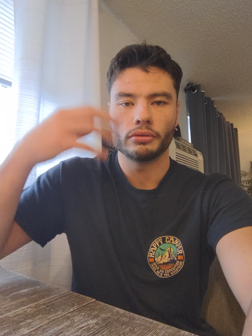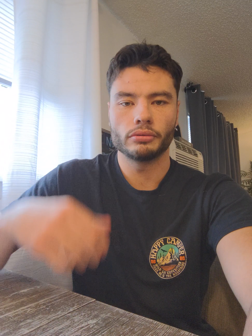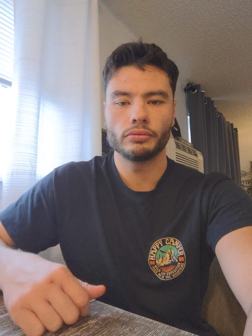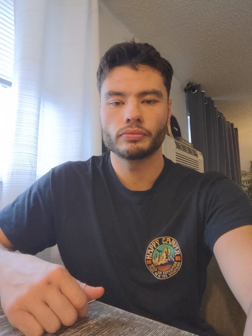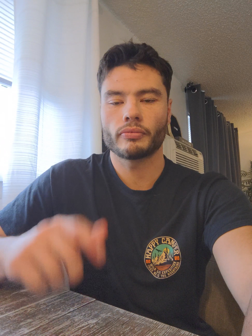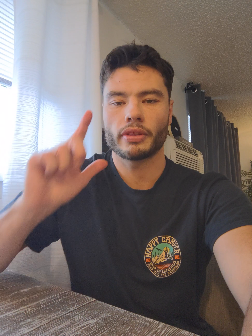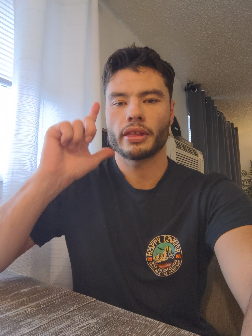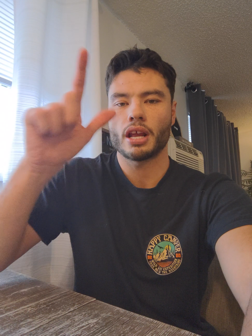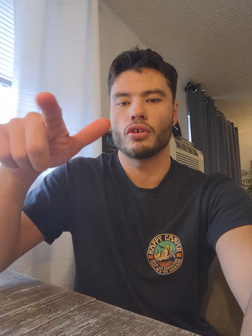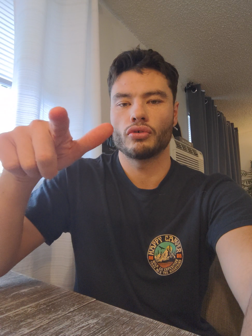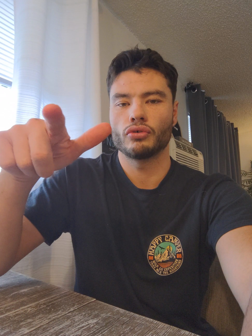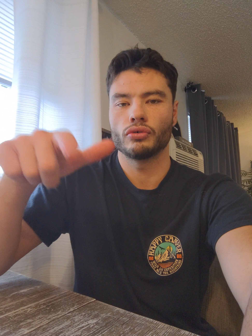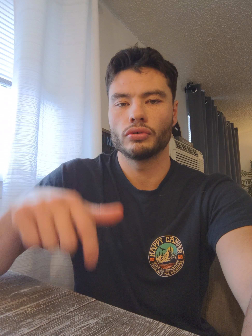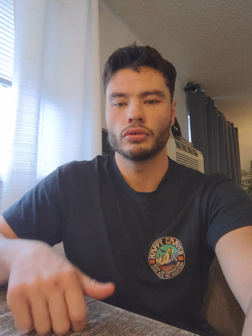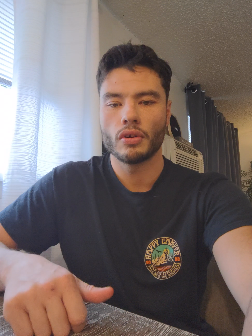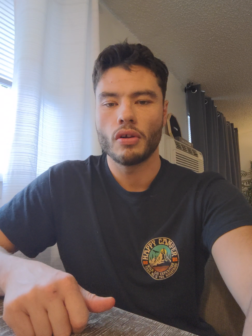later